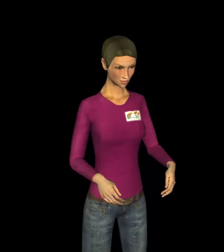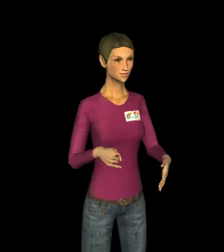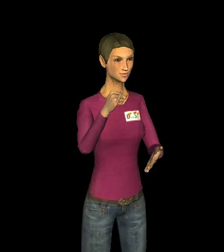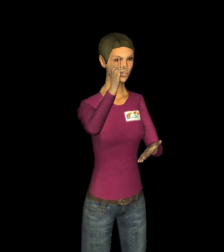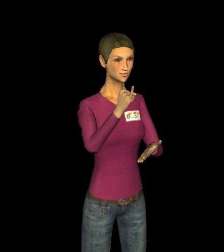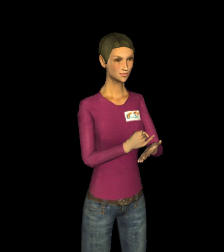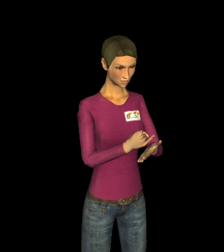حتى